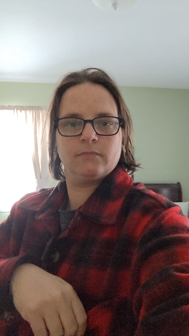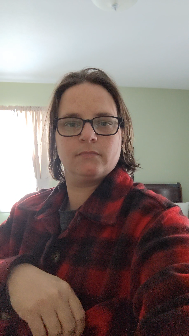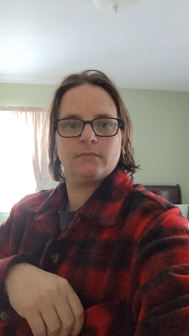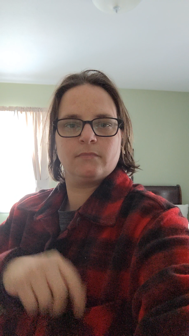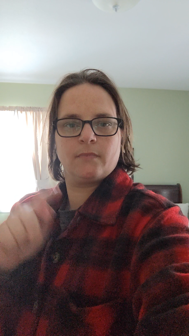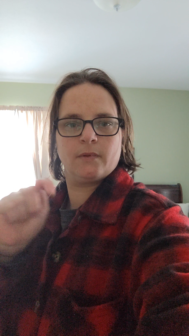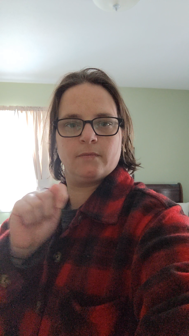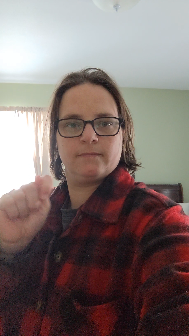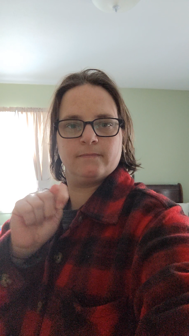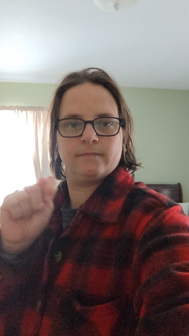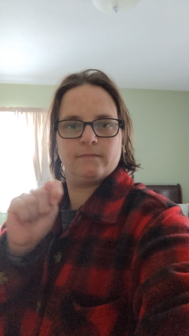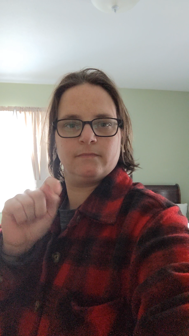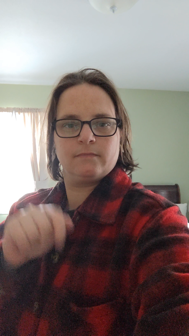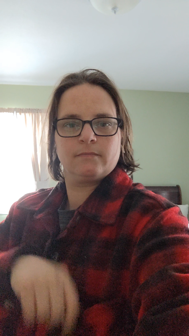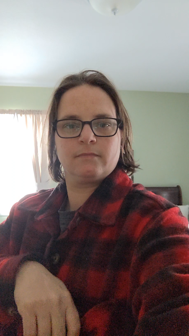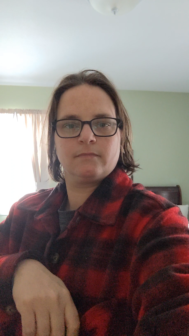bathroom